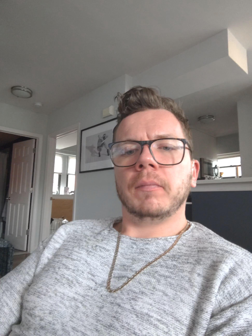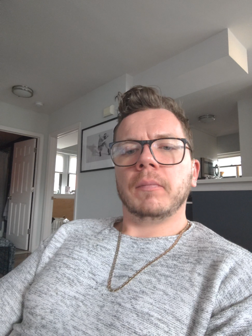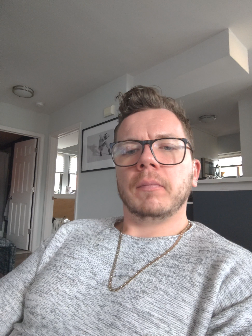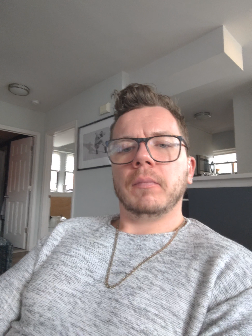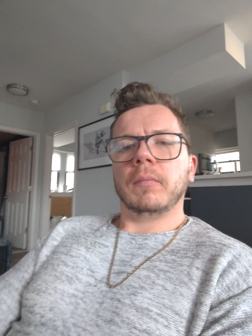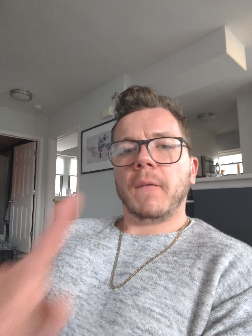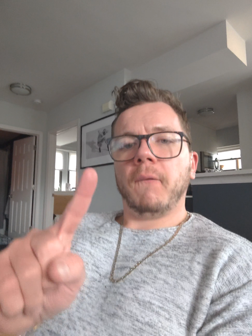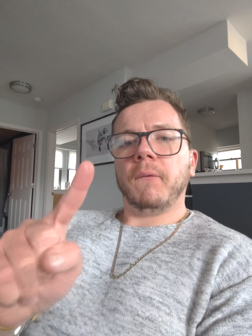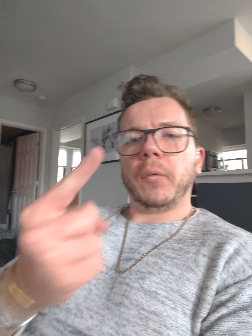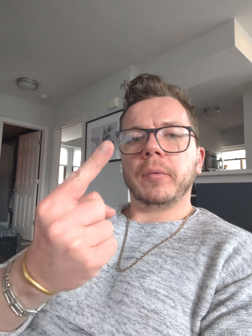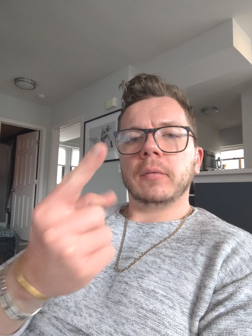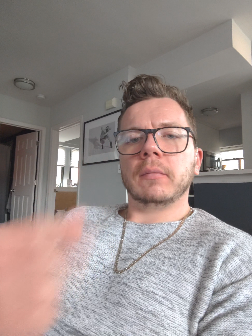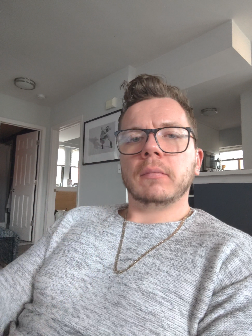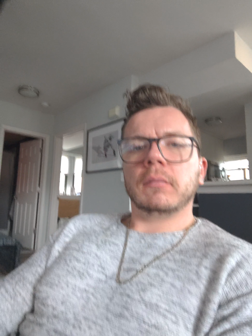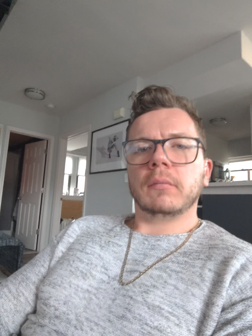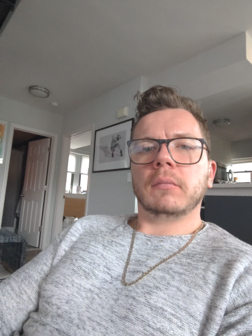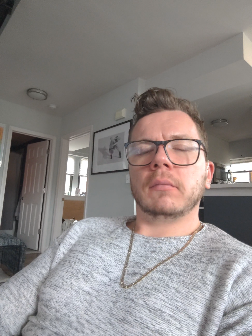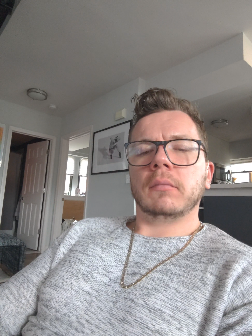first